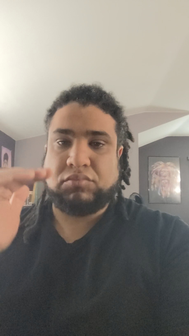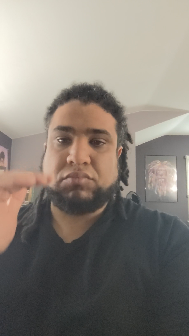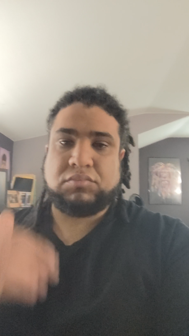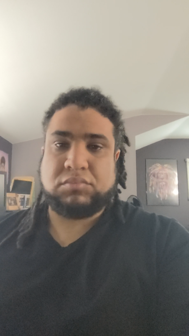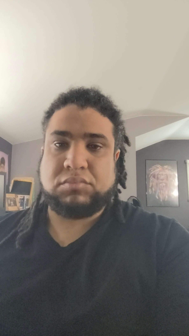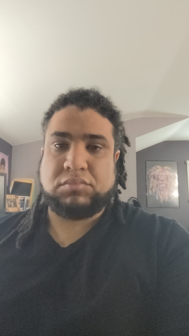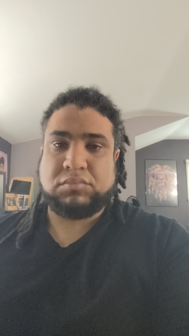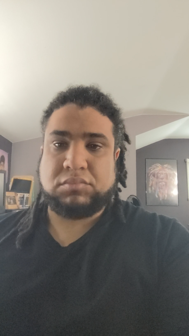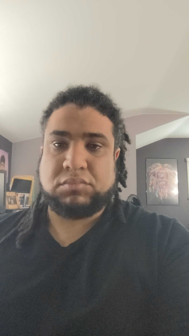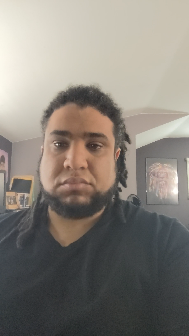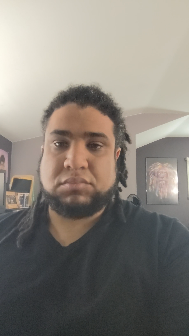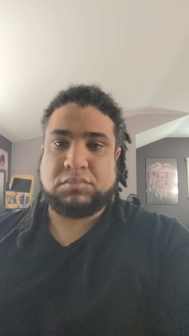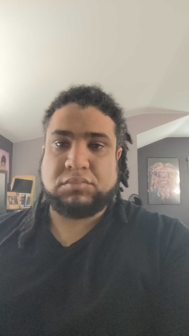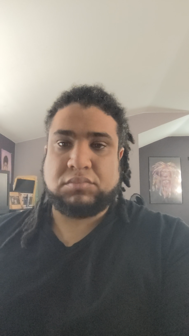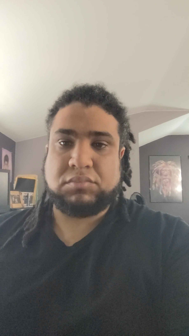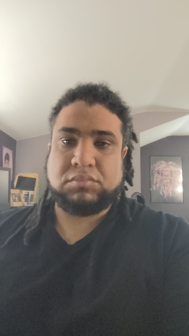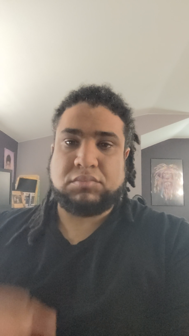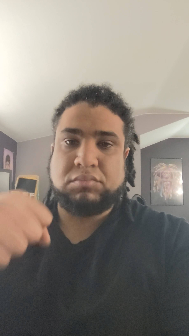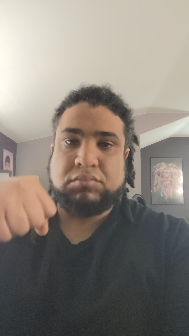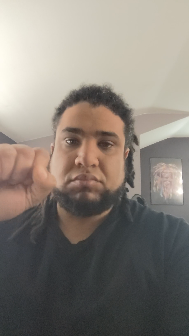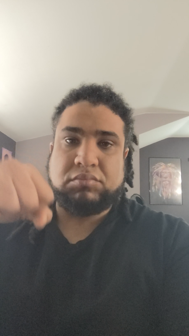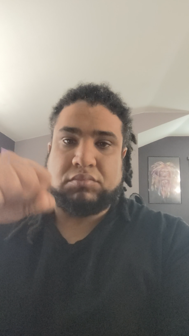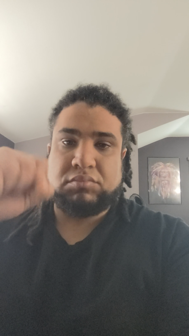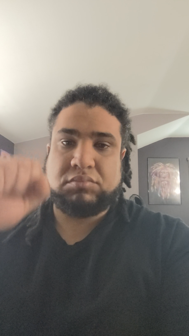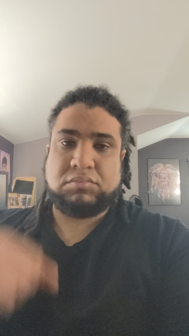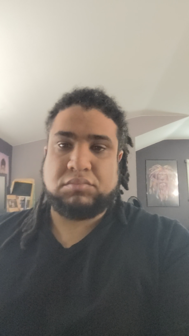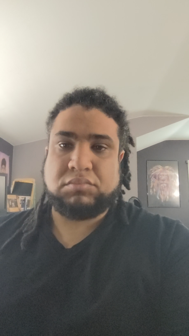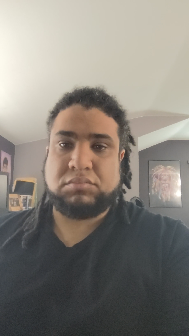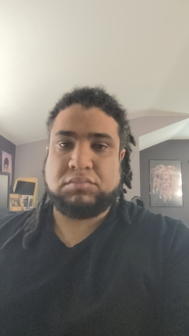motorcycle